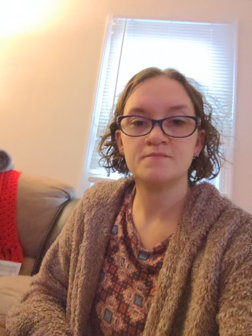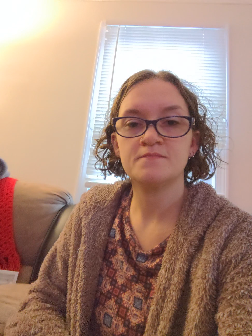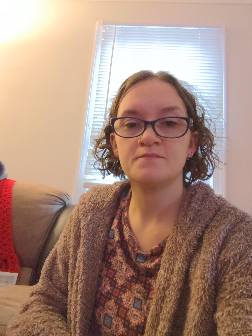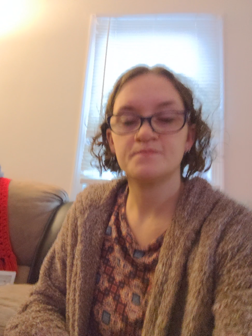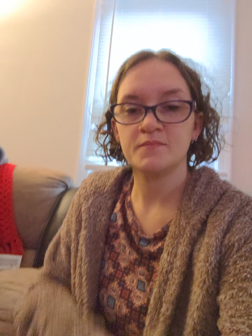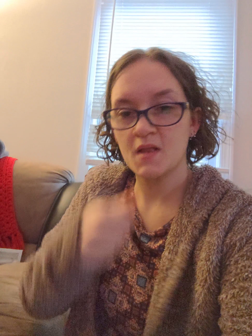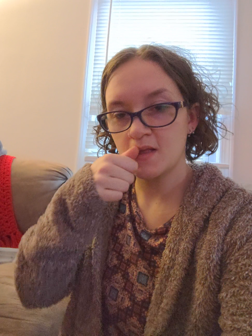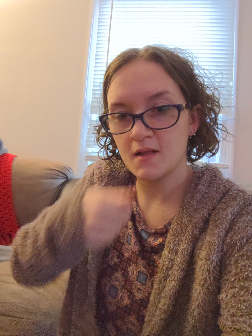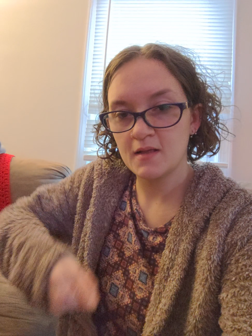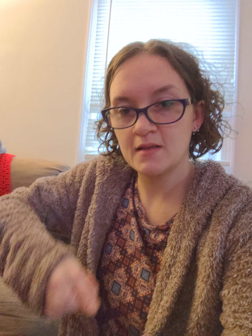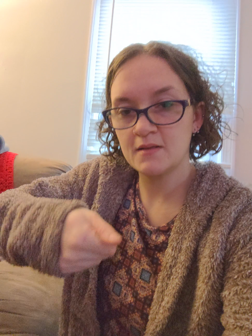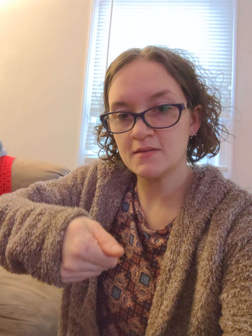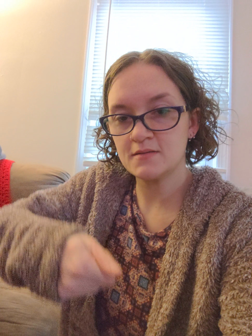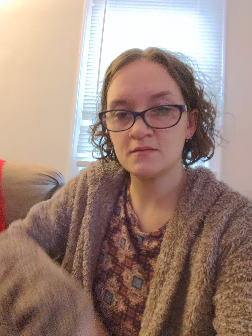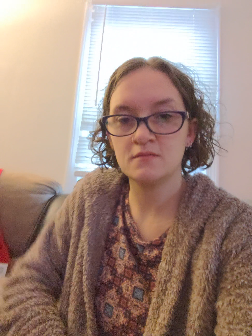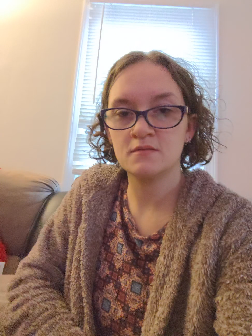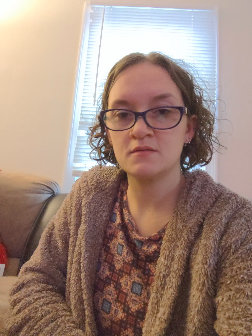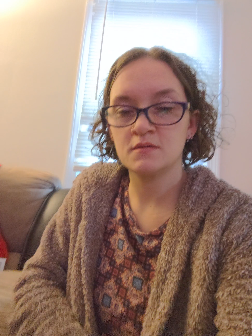hide